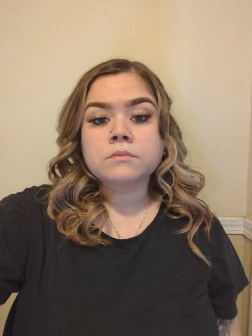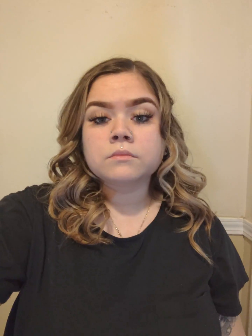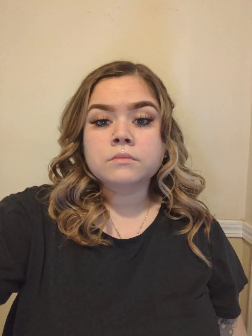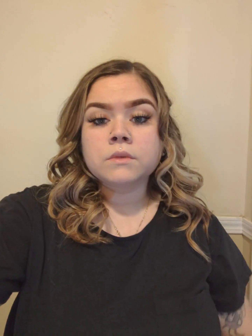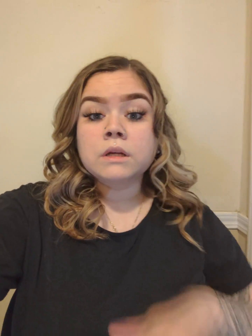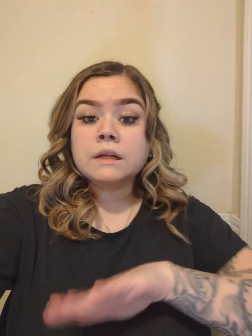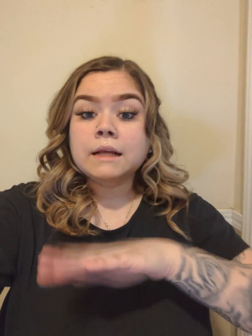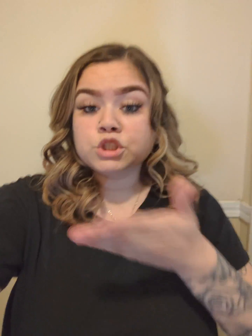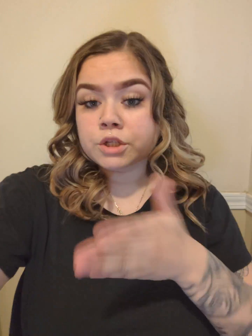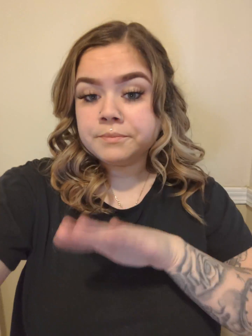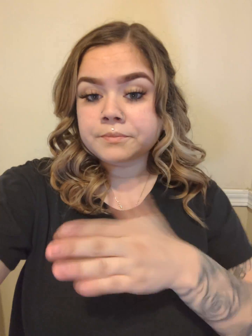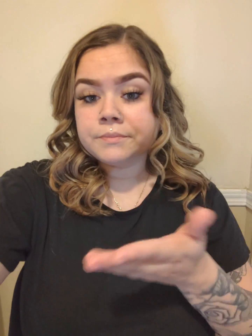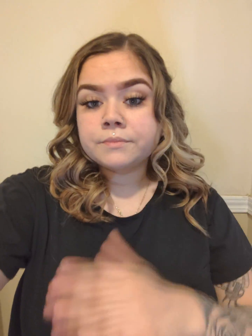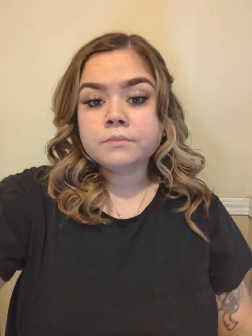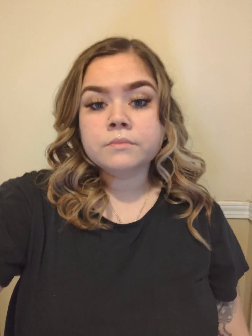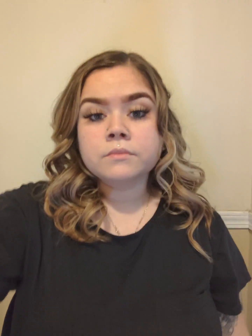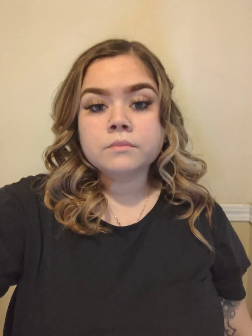kitchen